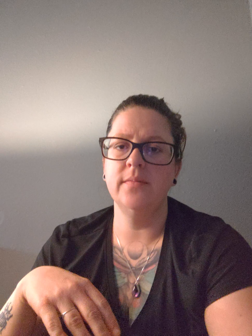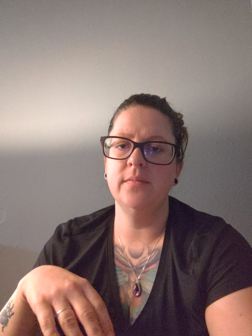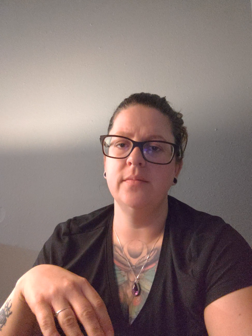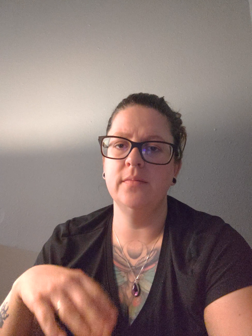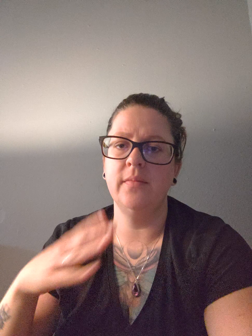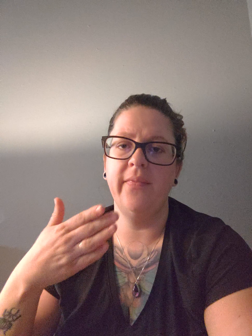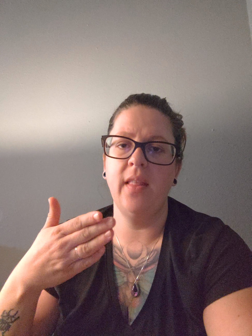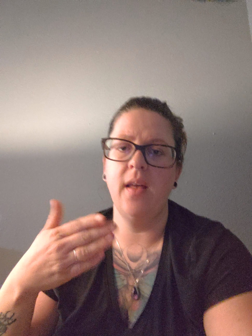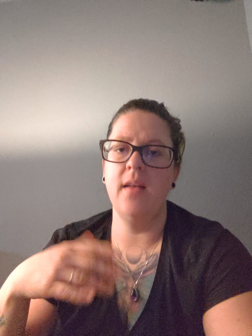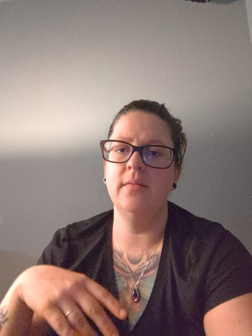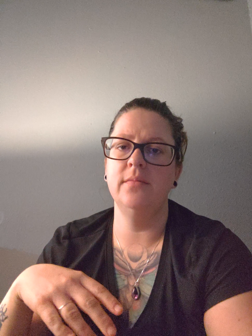flag